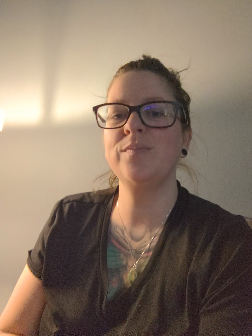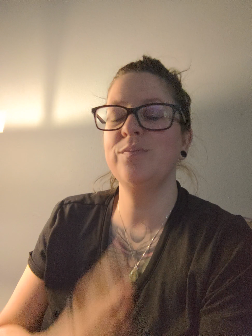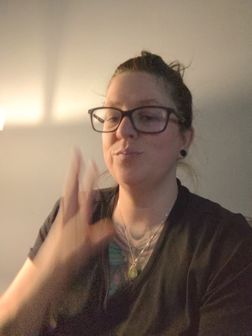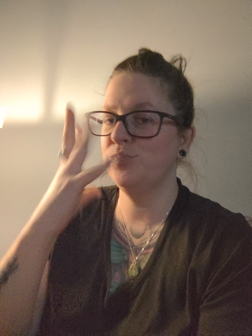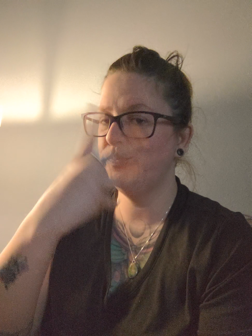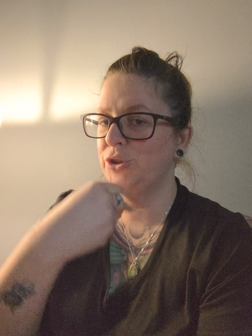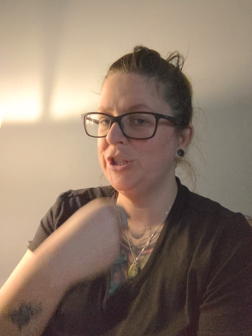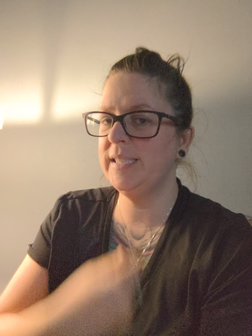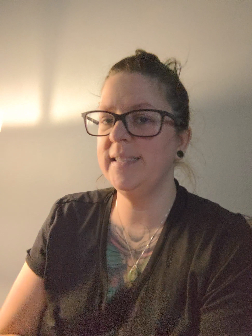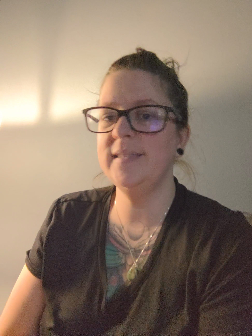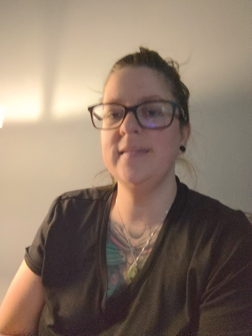pretty